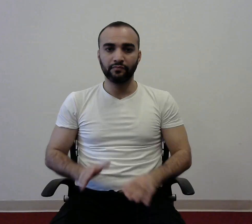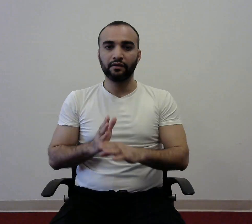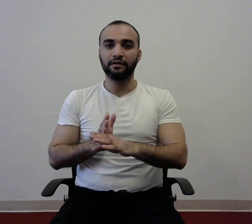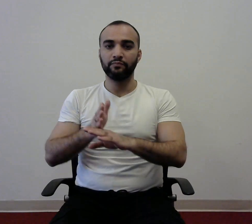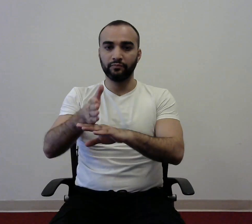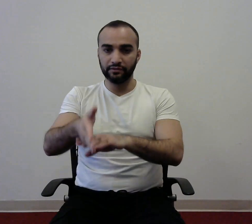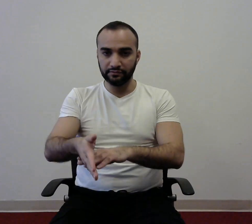müraciət